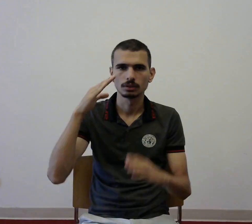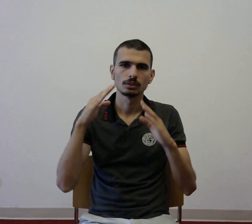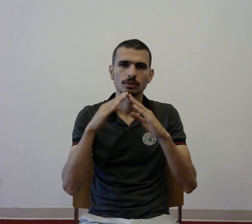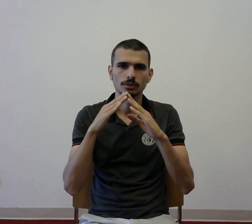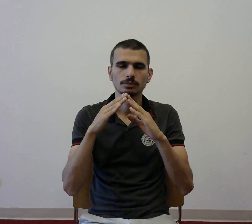ev